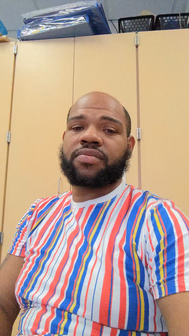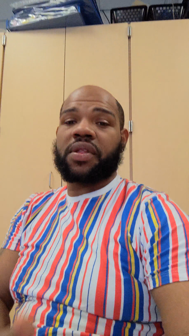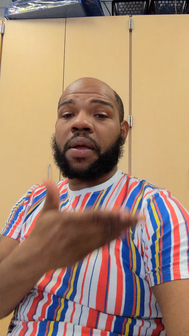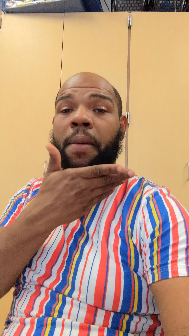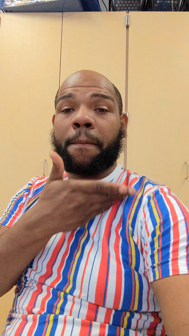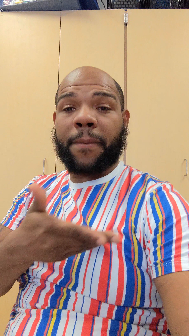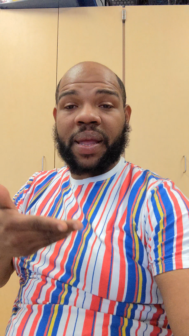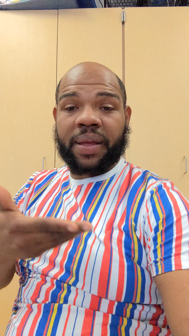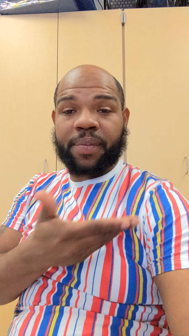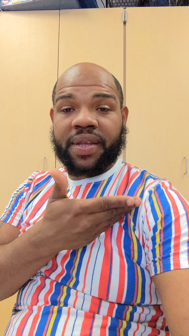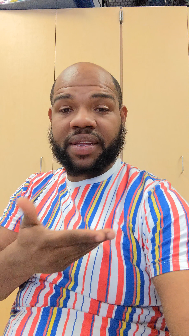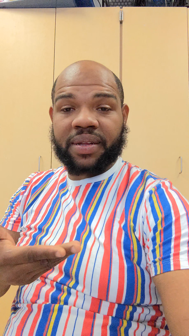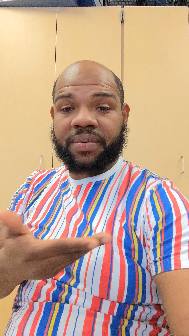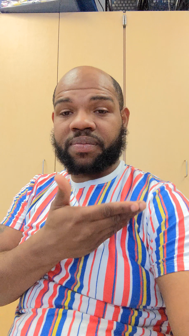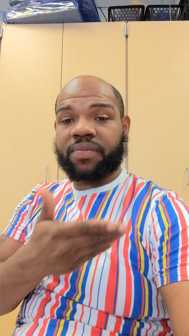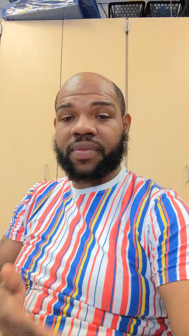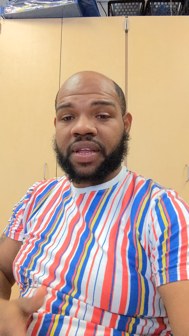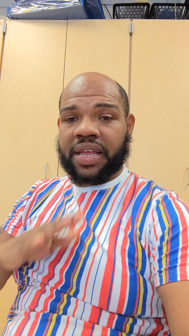baby